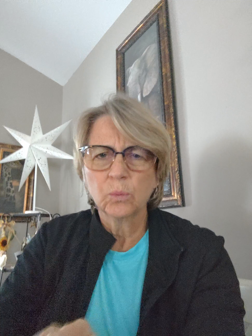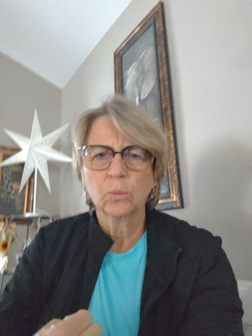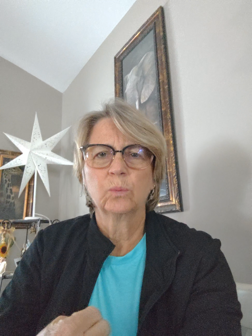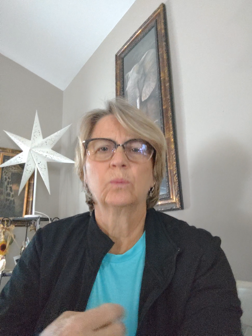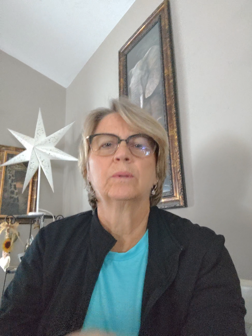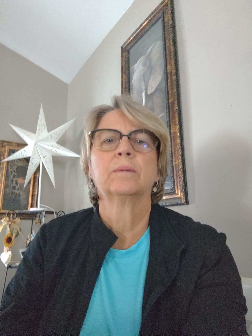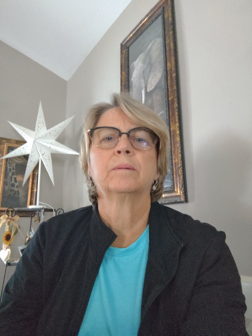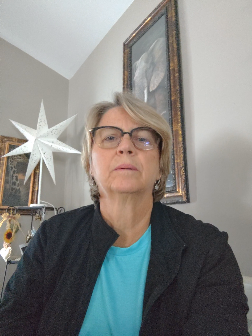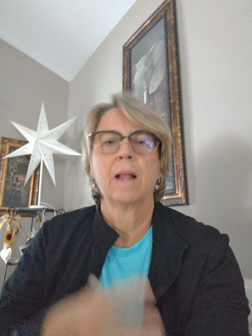cute